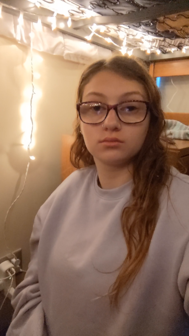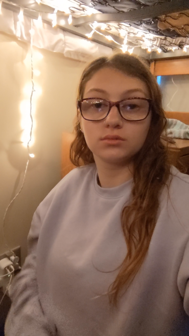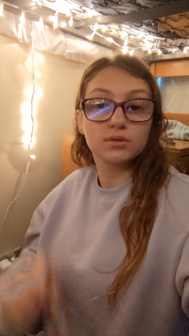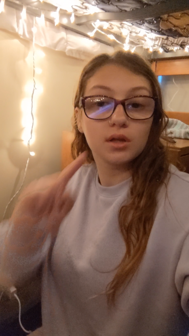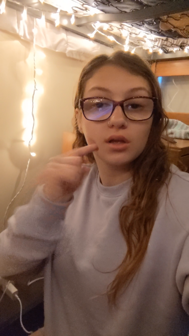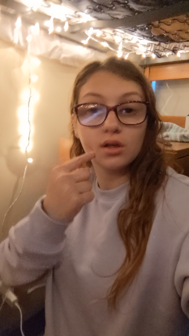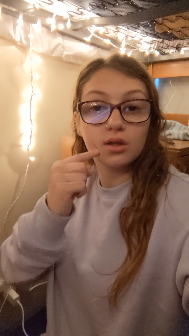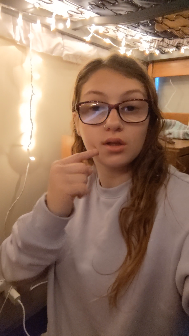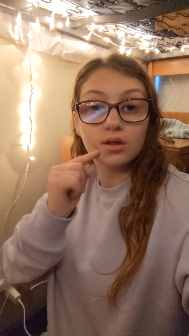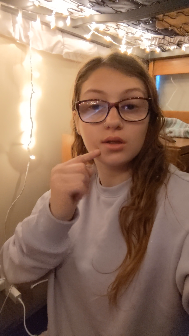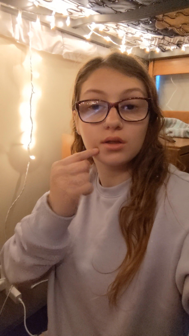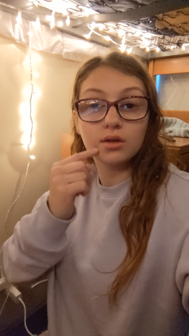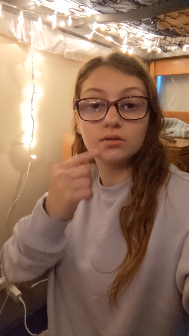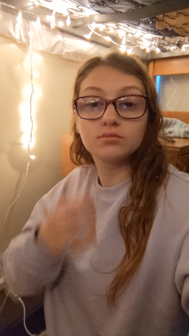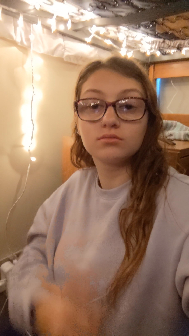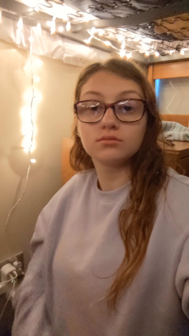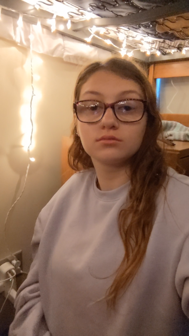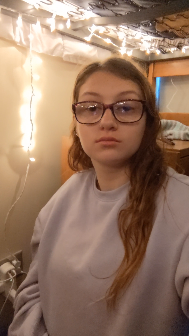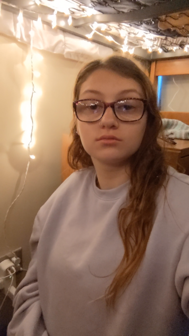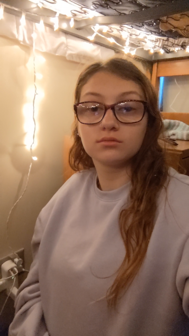candy